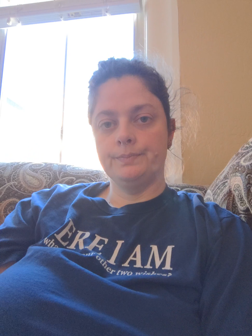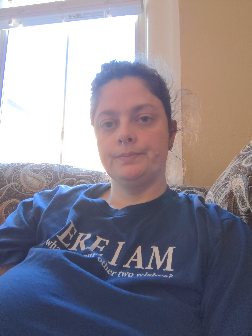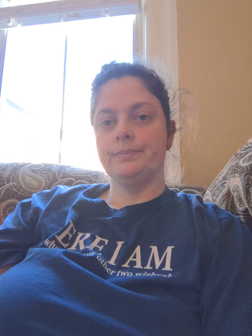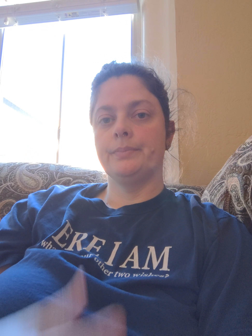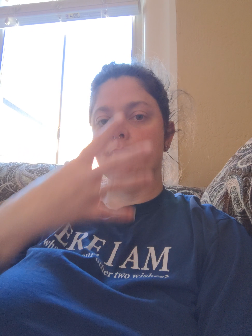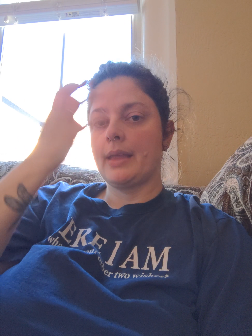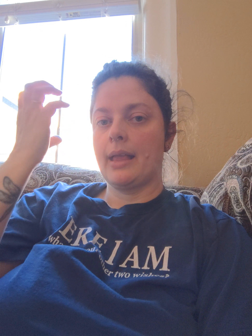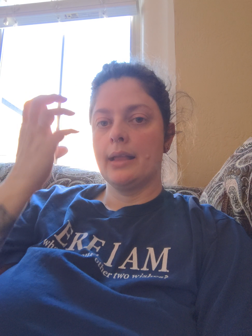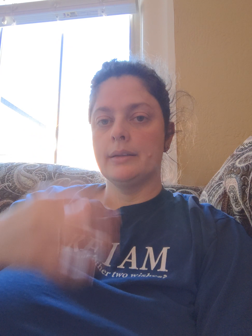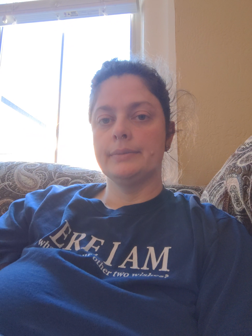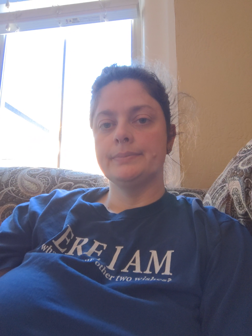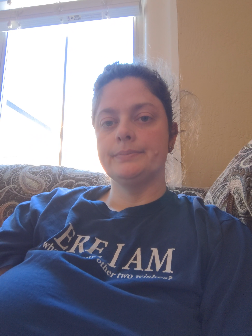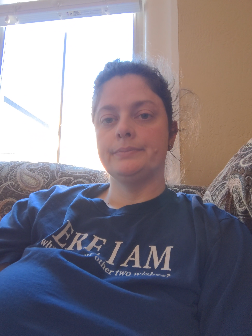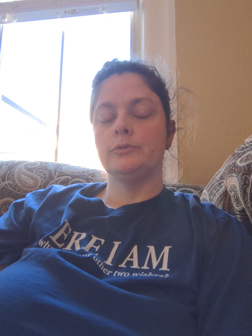mad